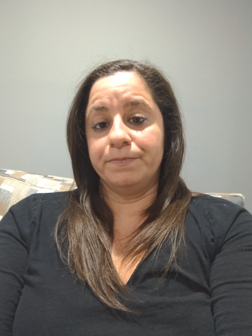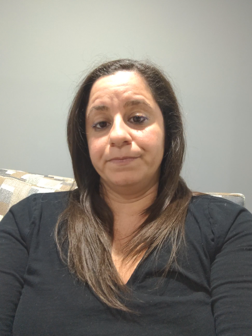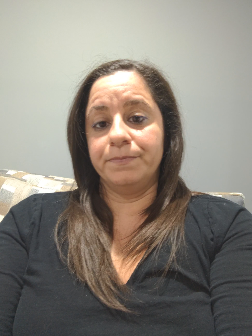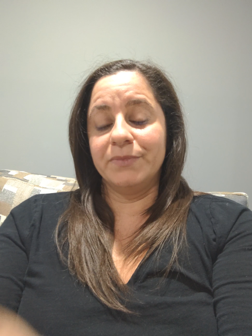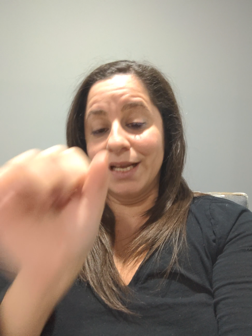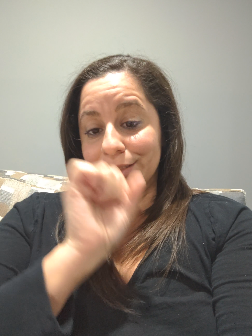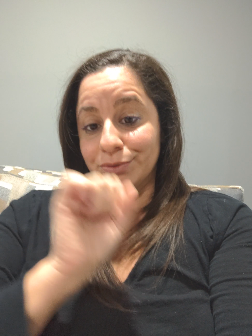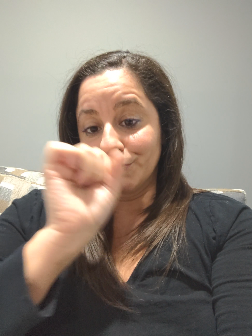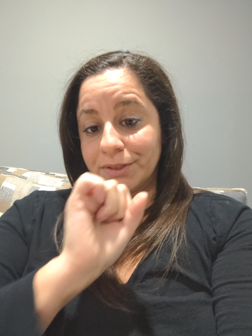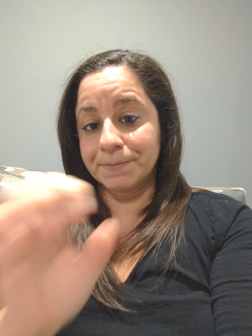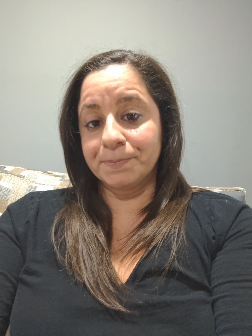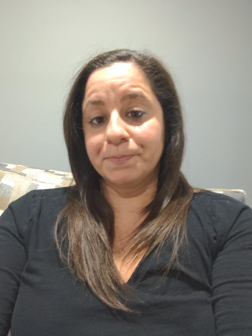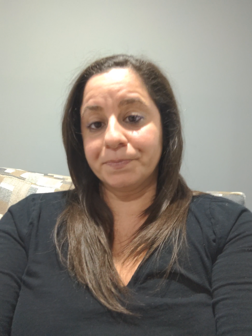ice cream